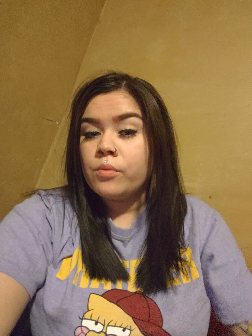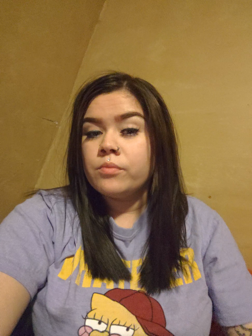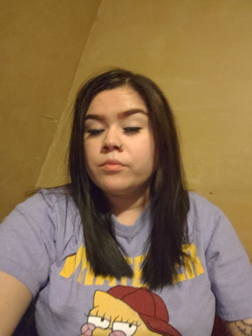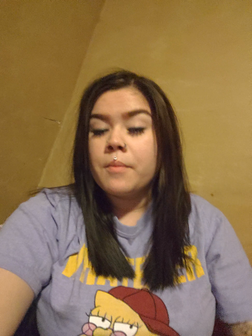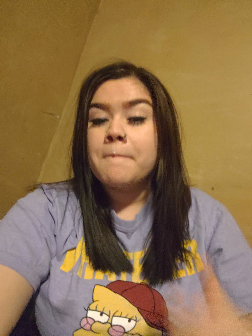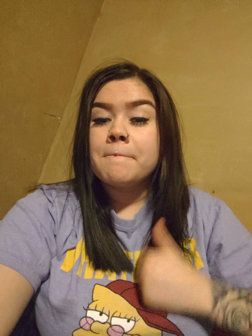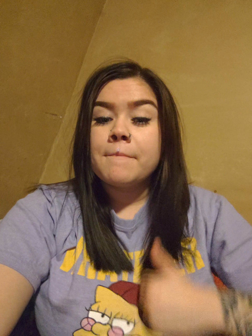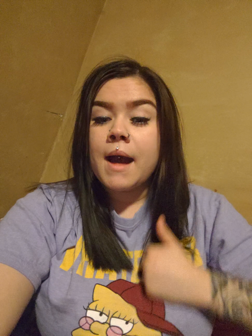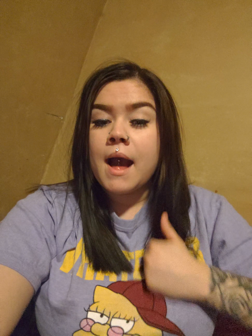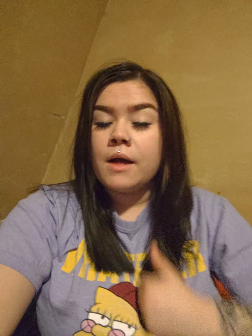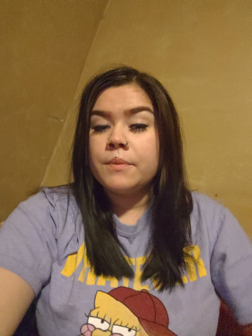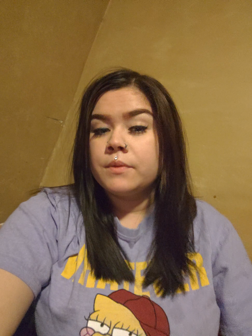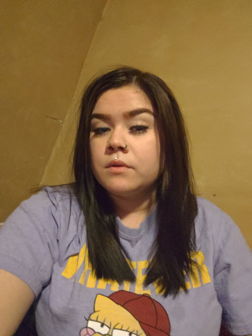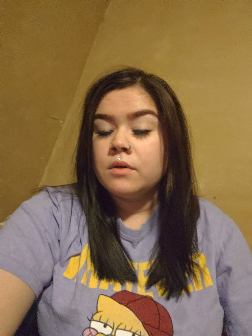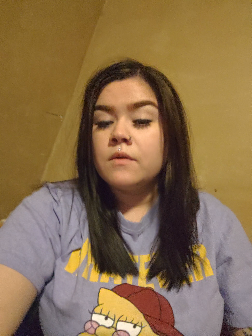bath